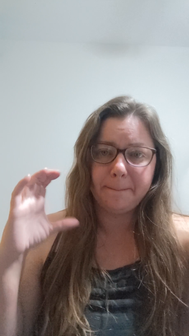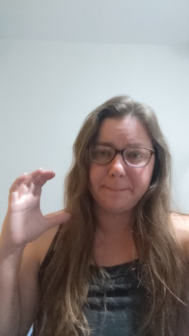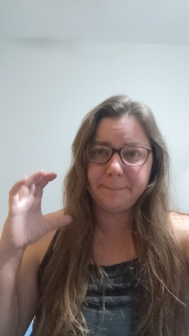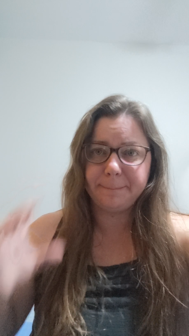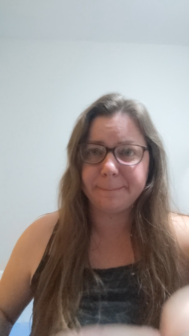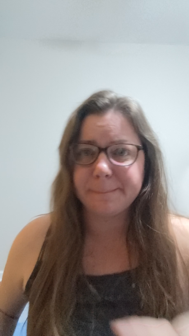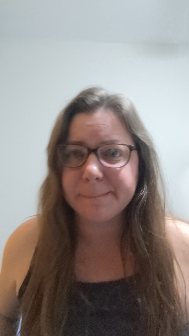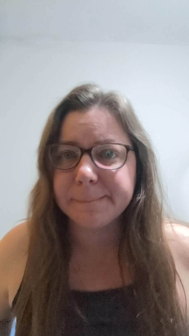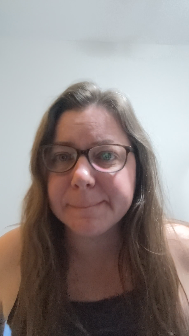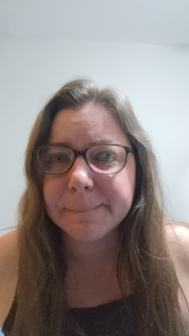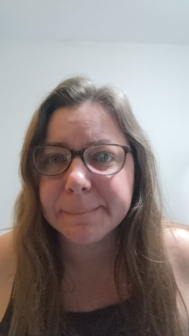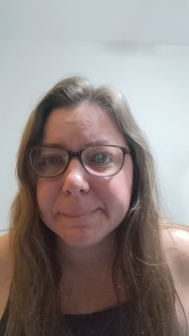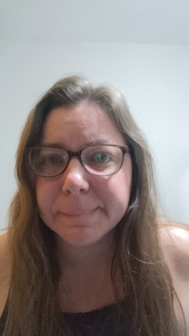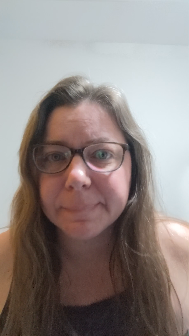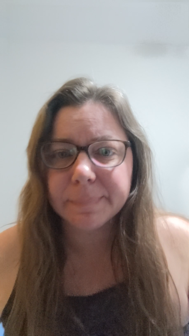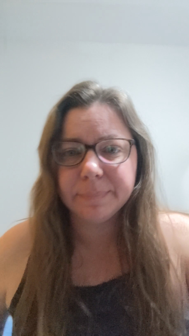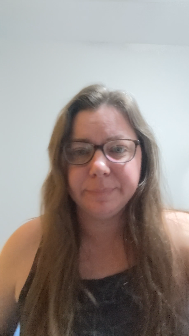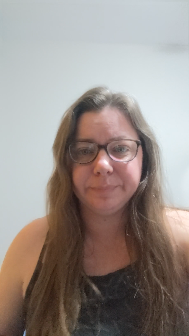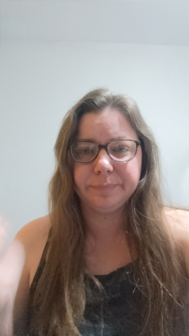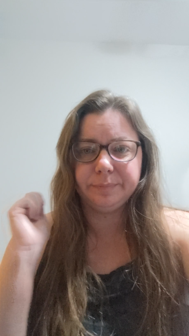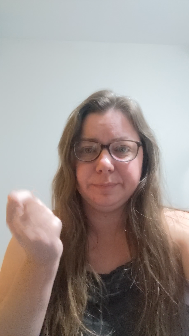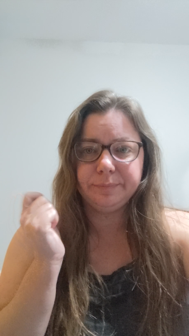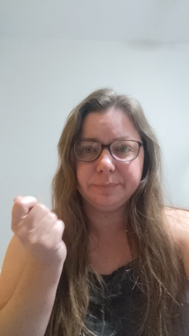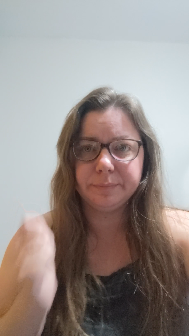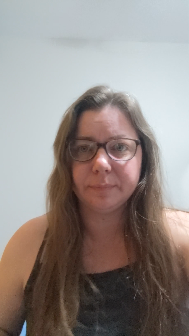bat